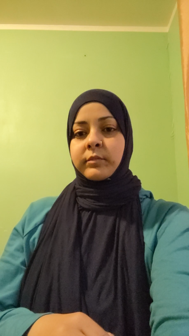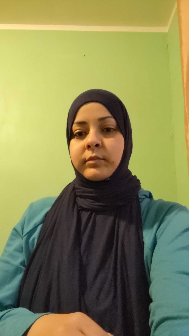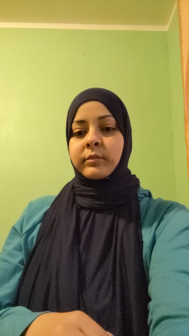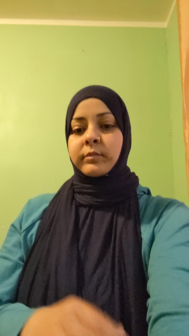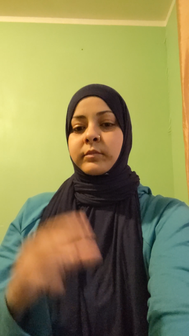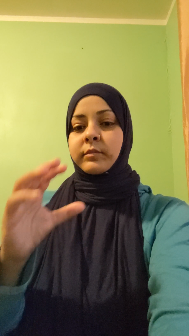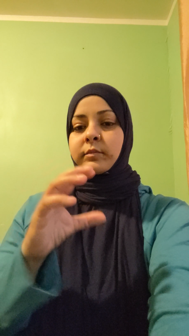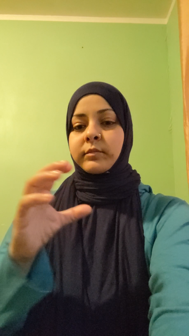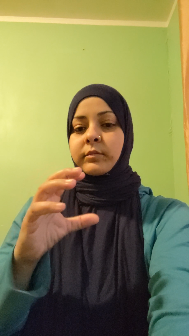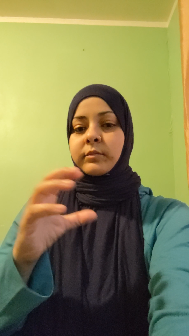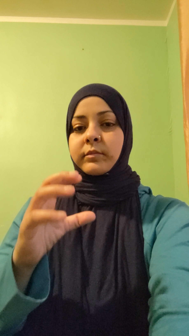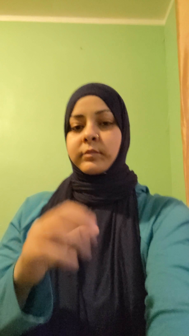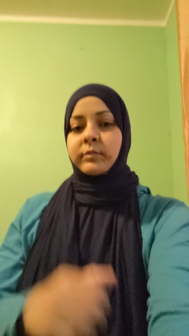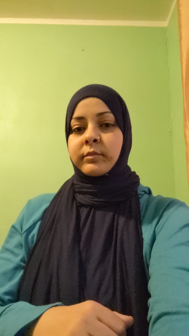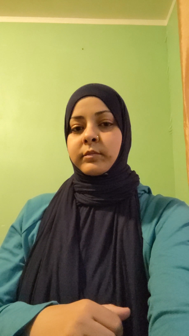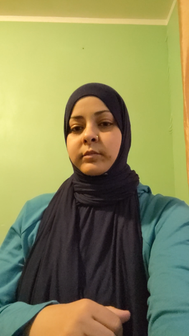ball